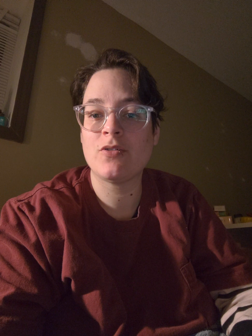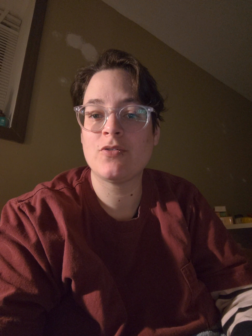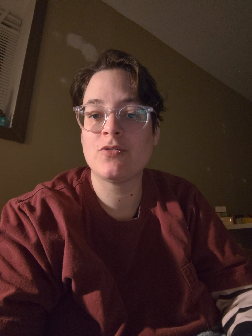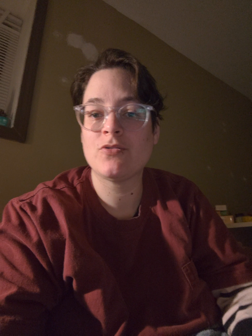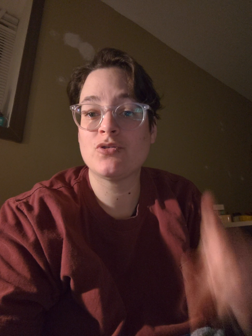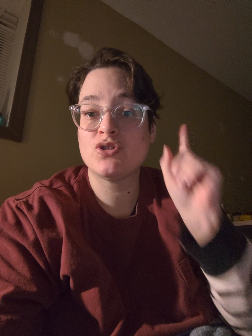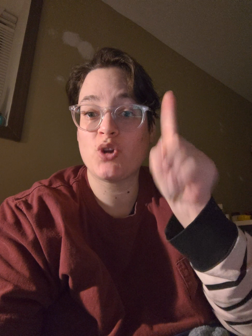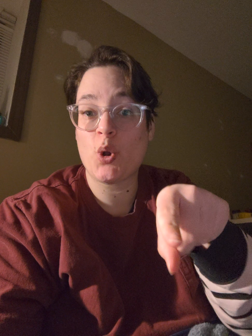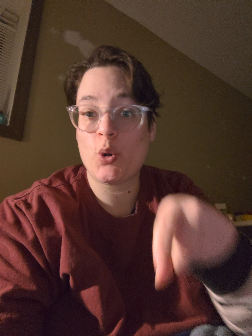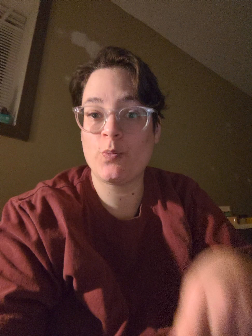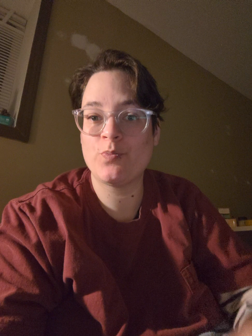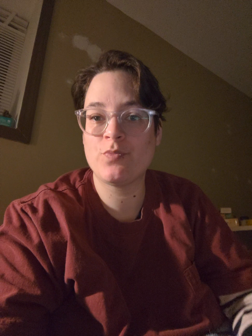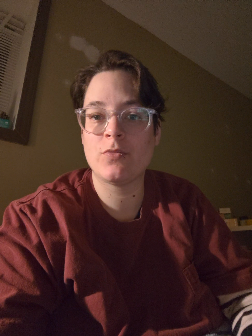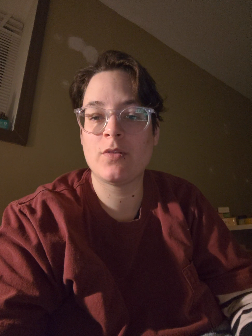go